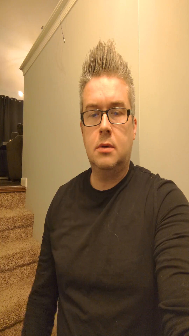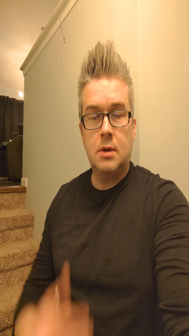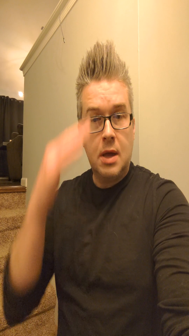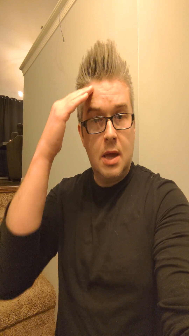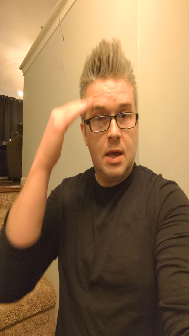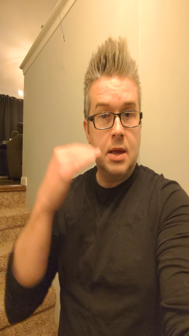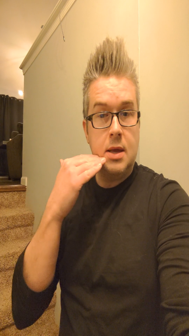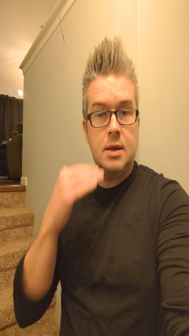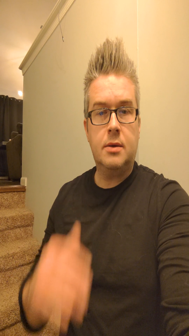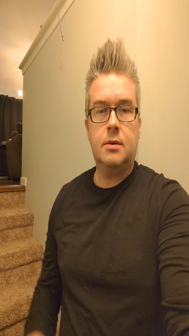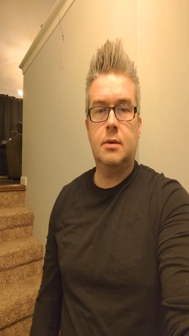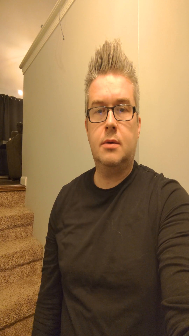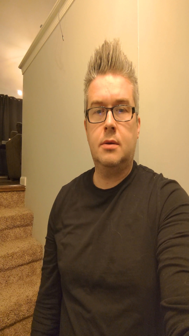head